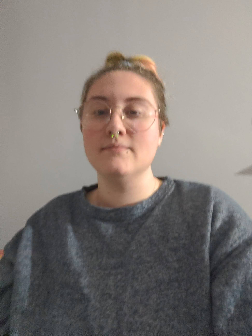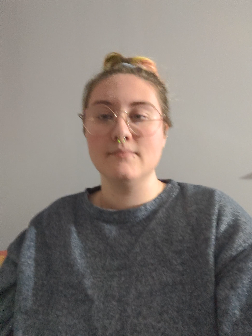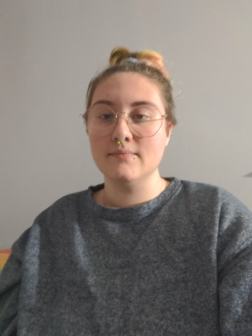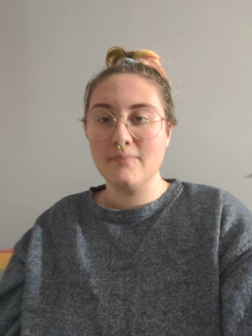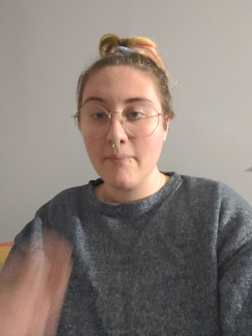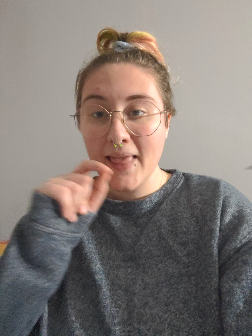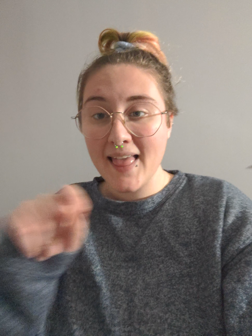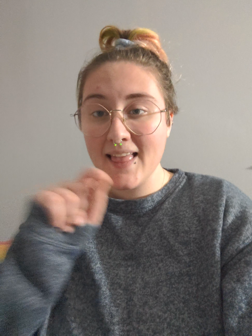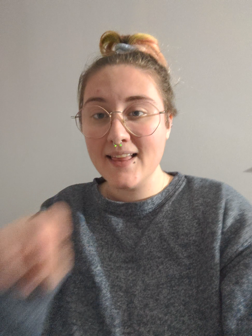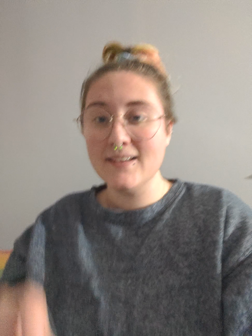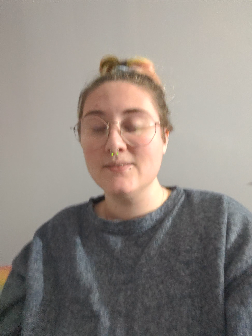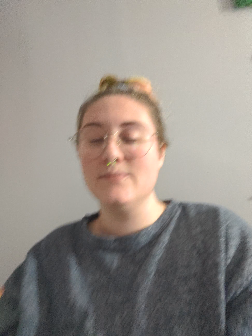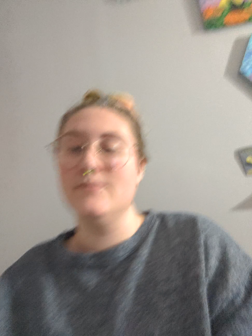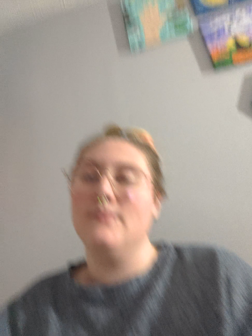pen